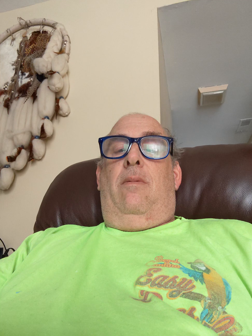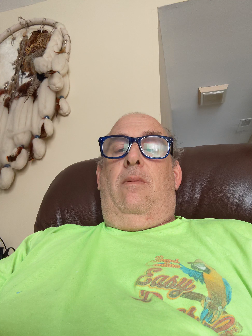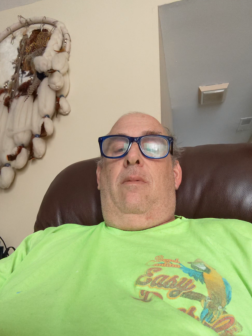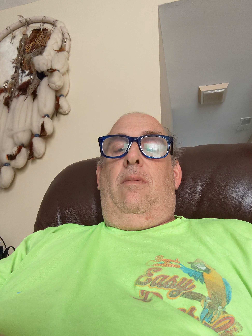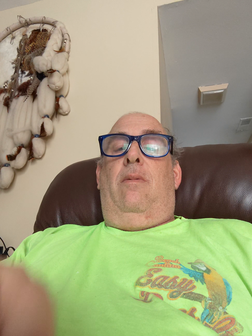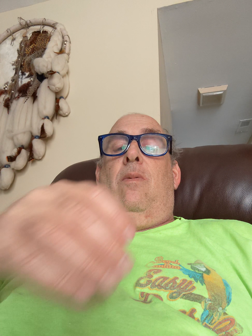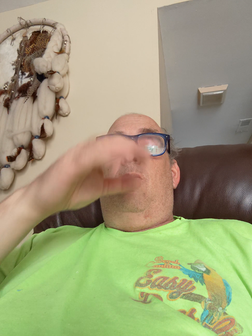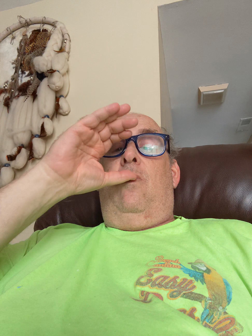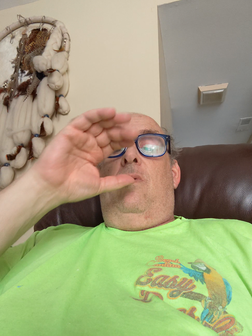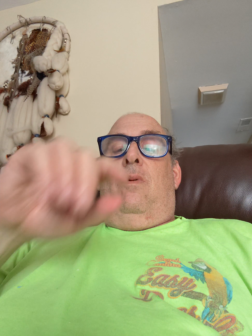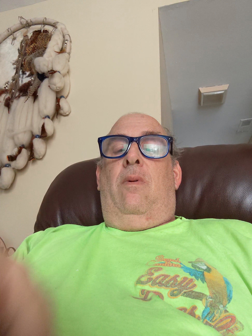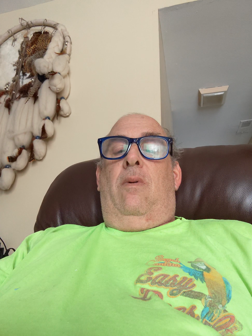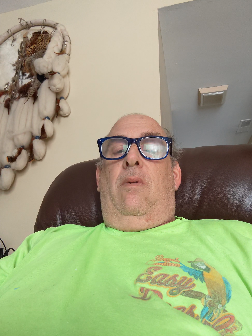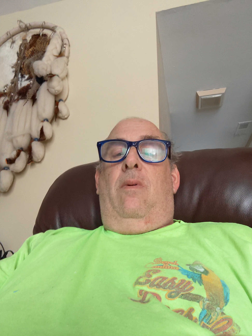drink